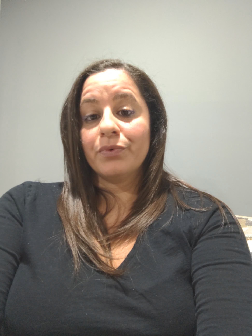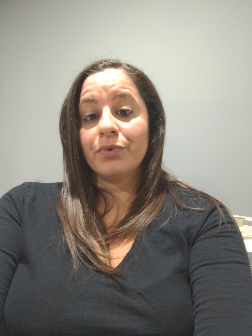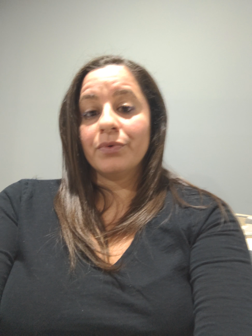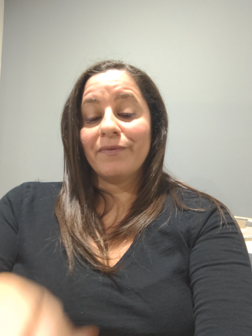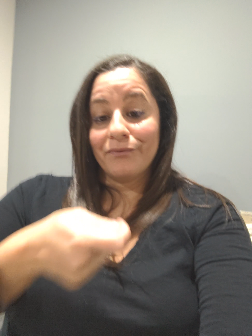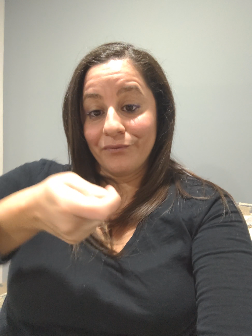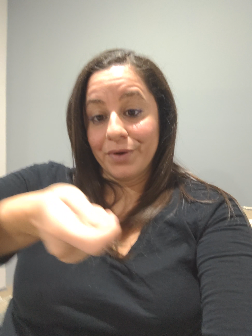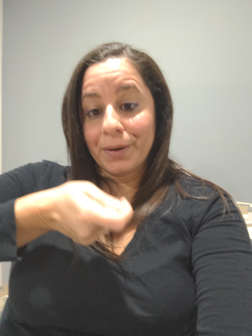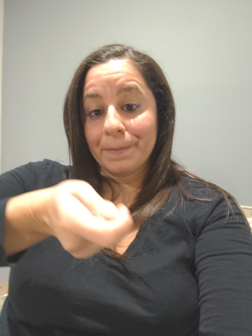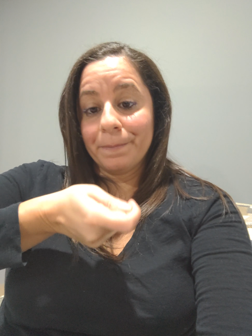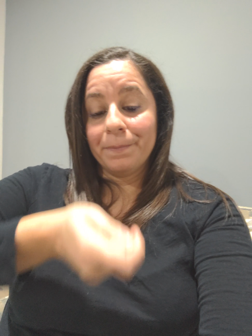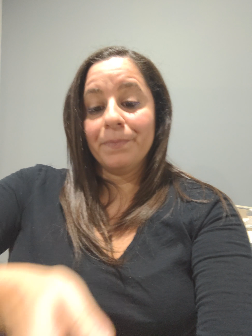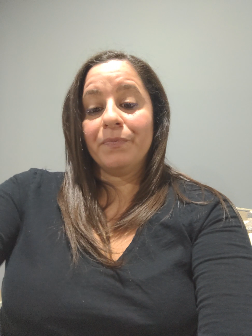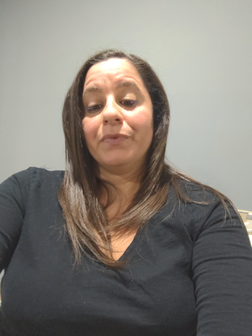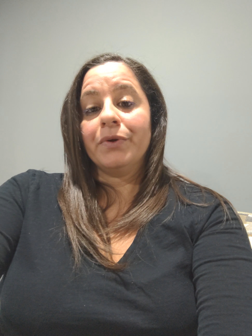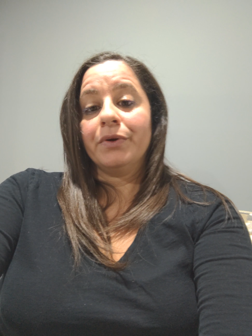vacuum